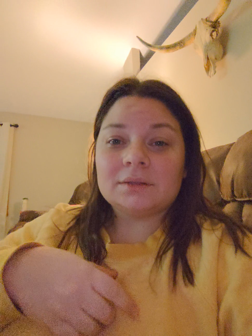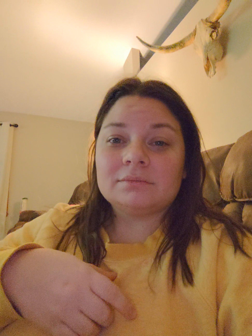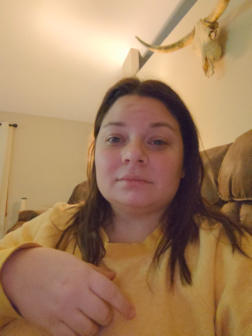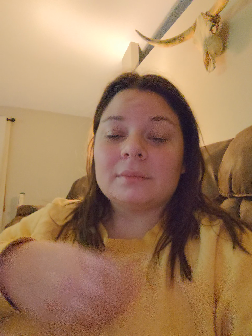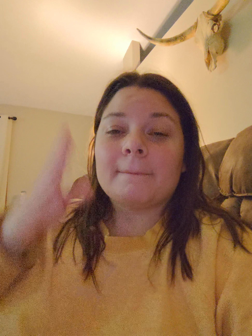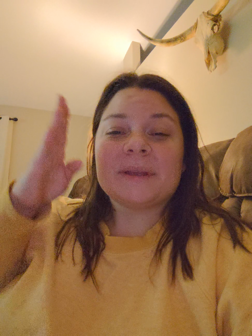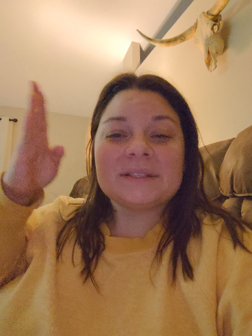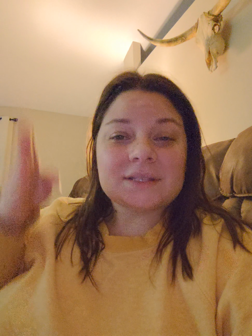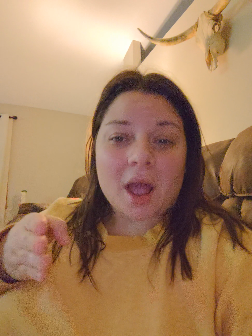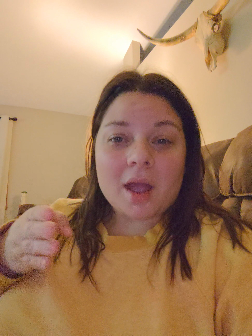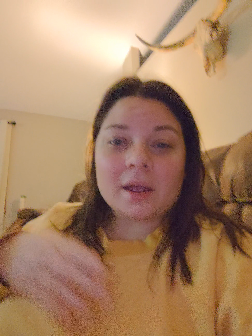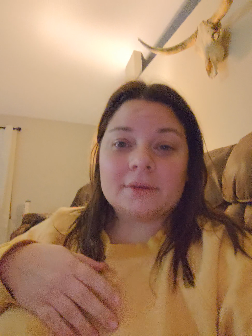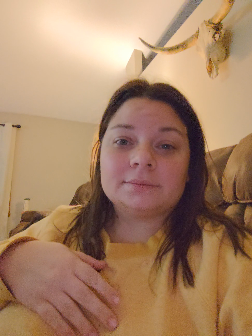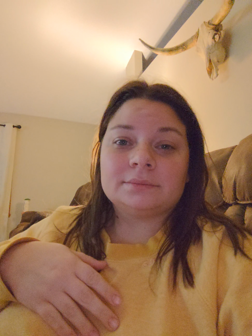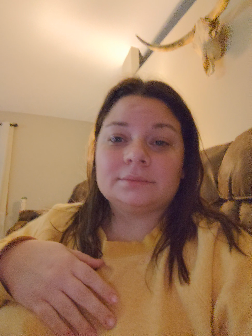beside